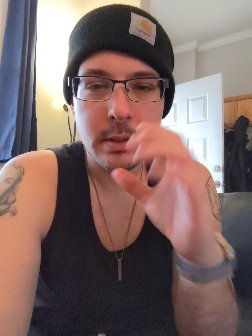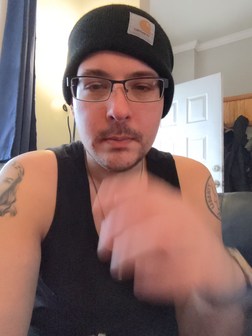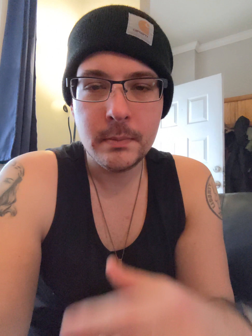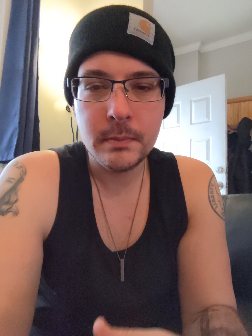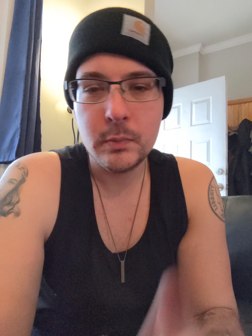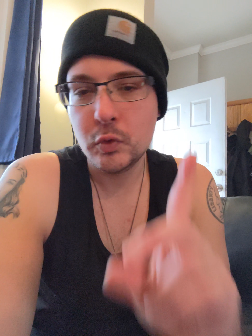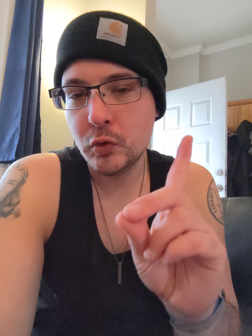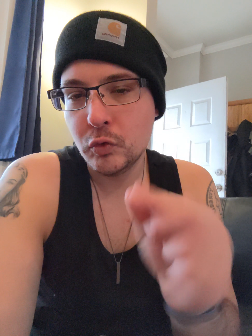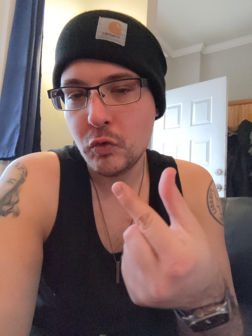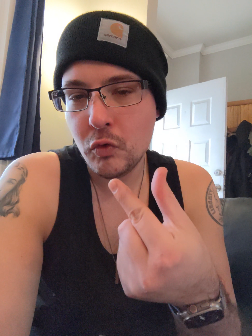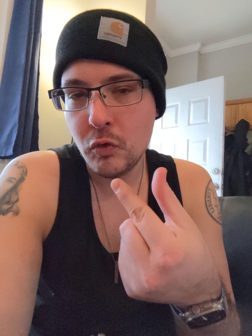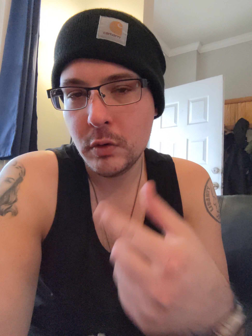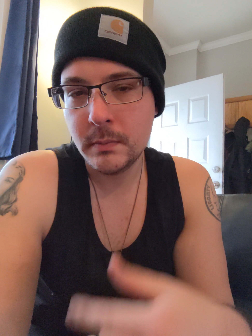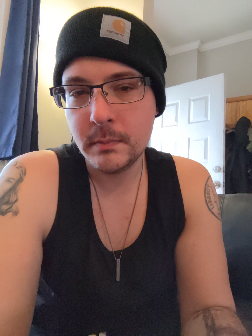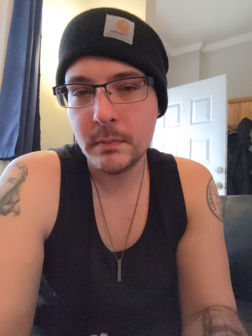dog